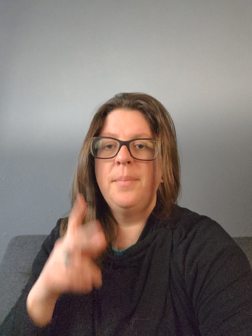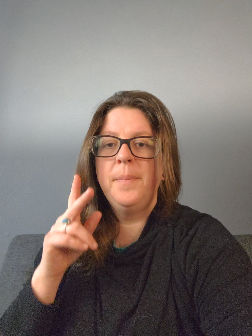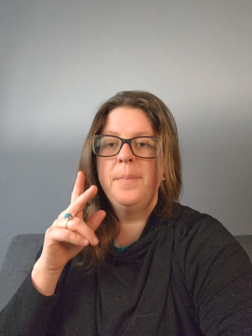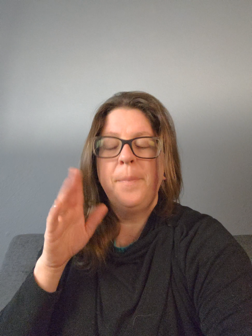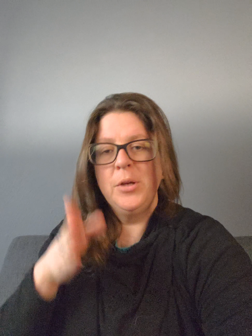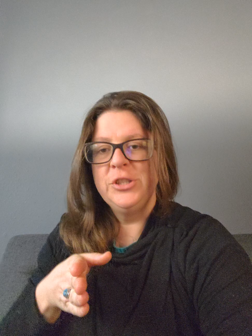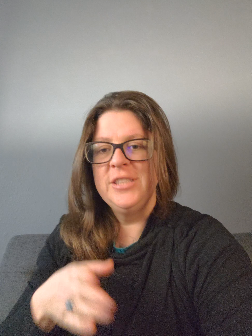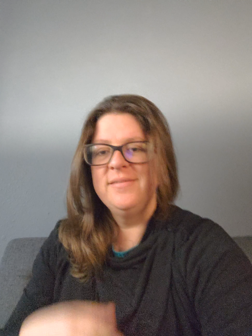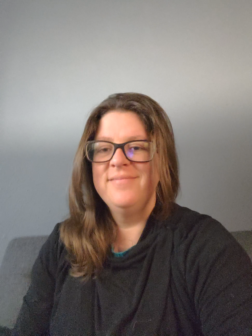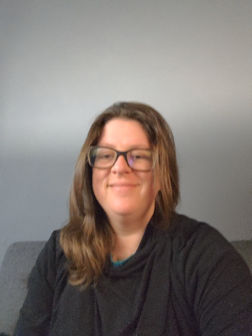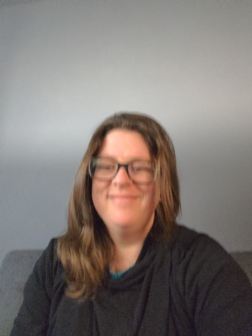person